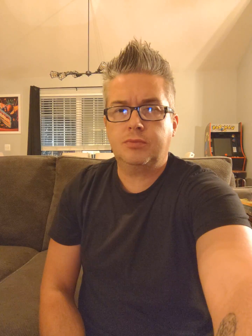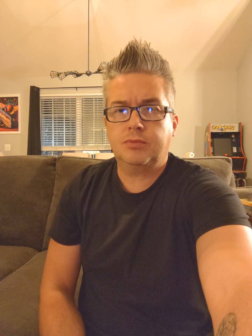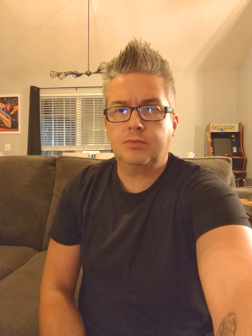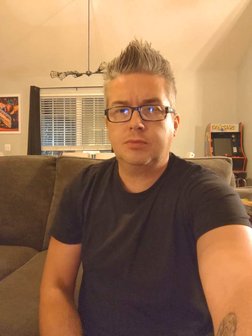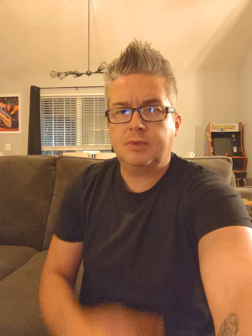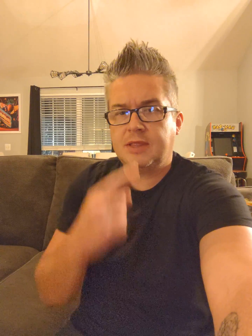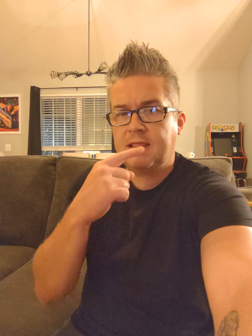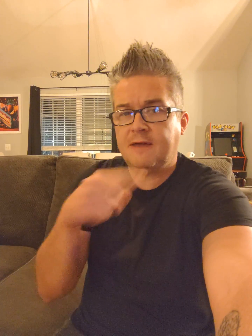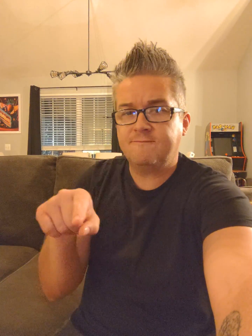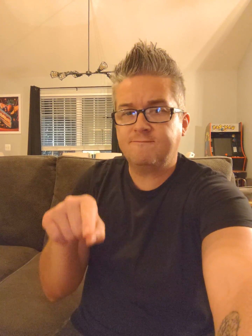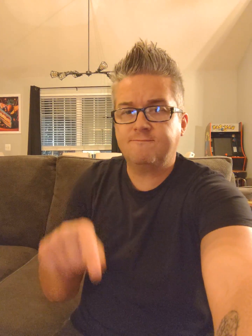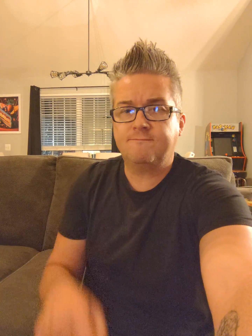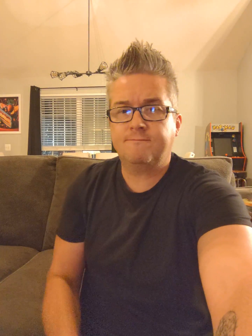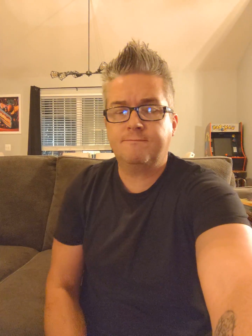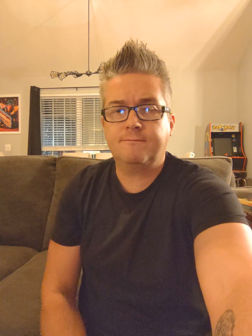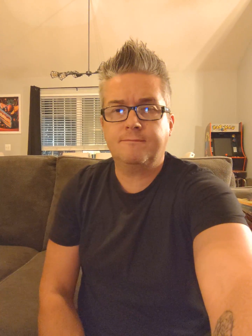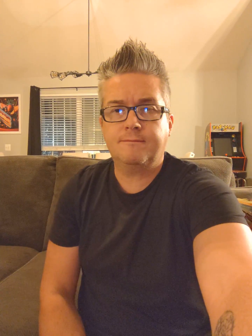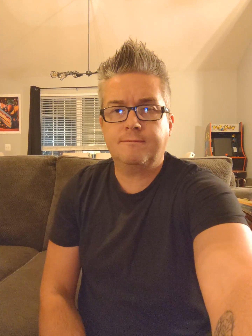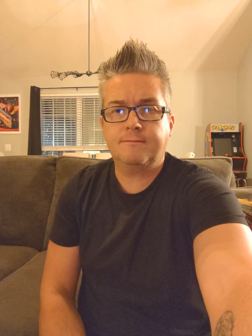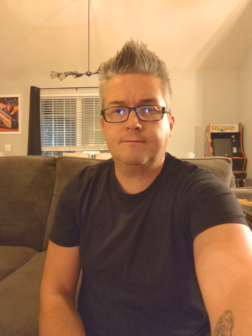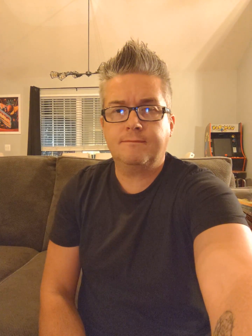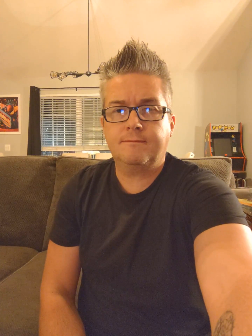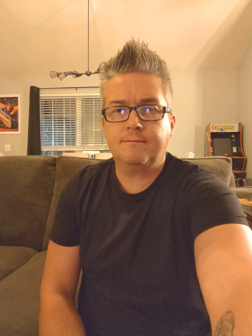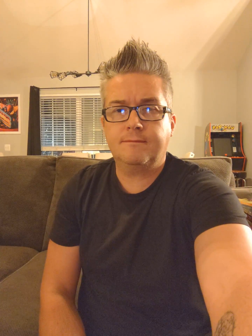cut